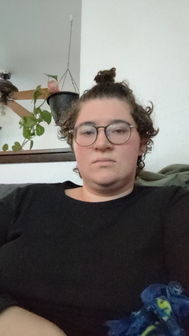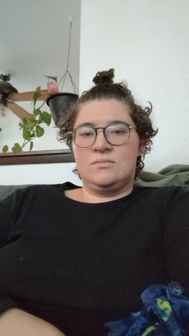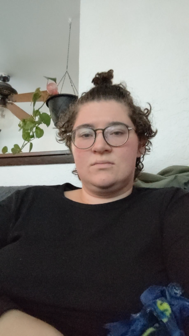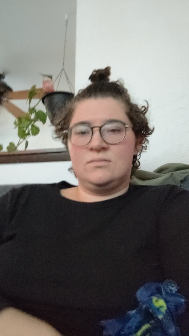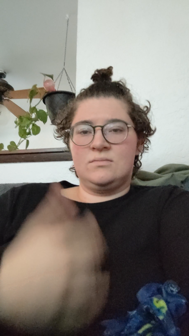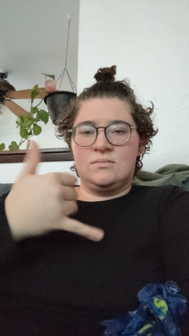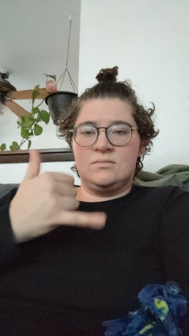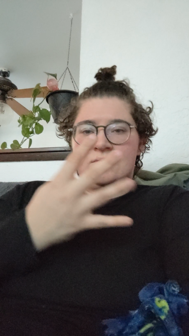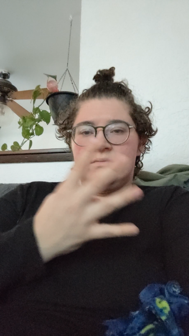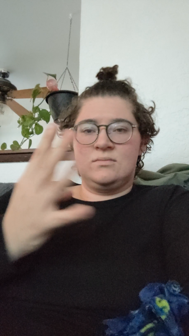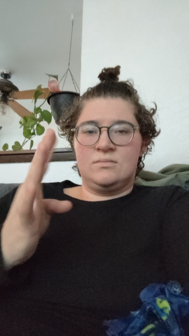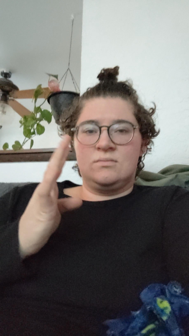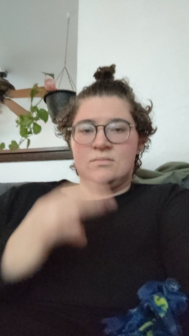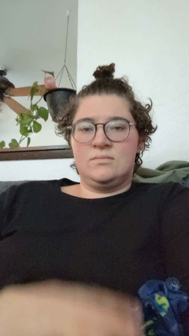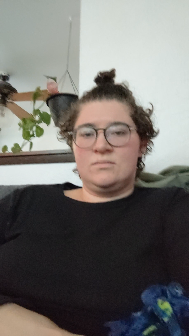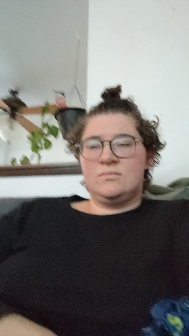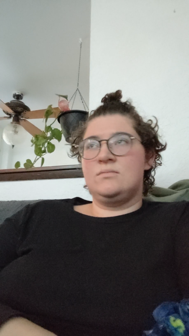playpen